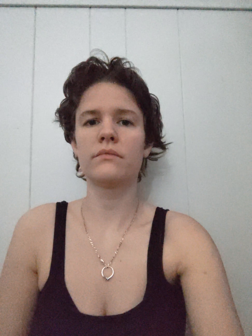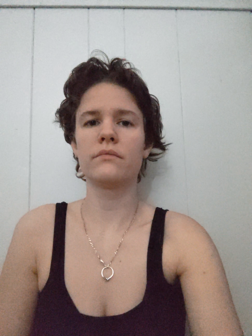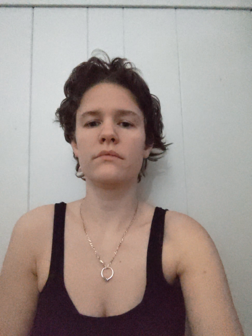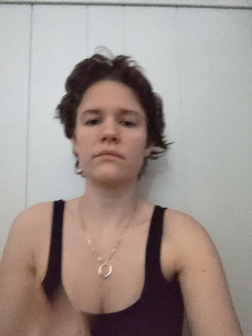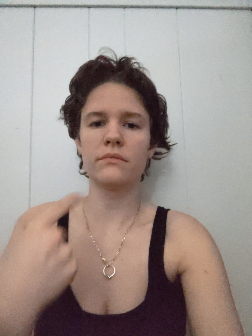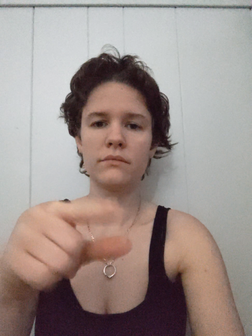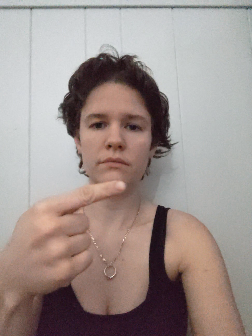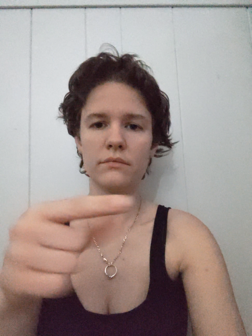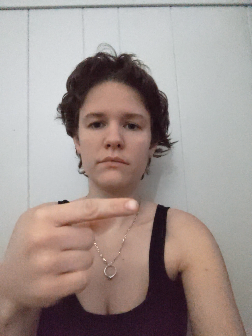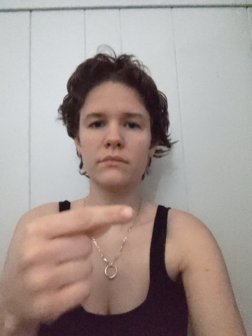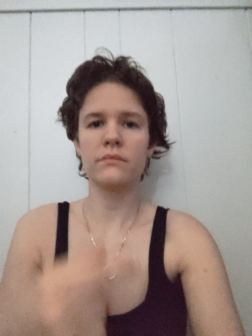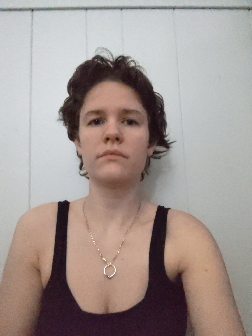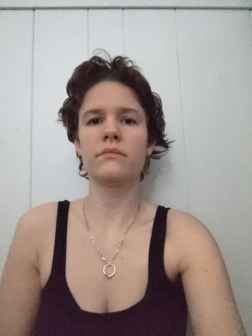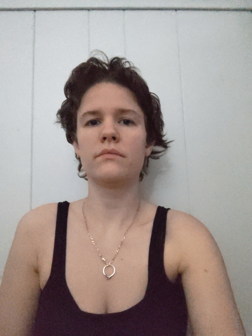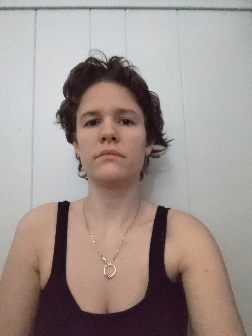green